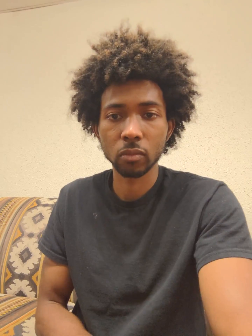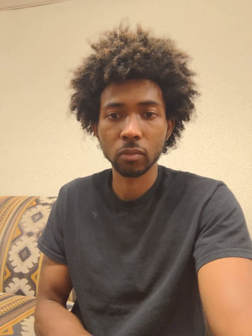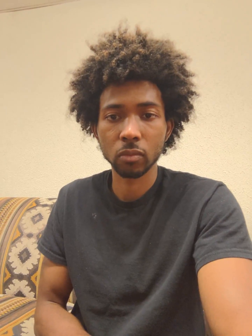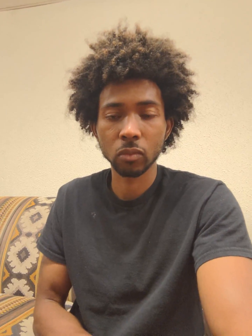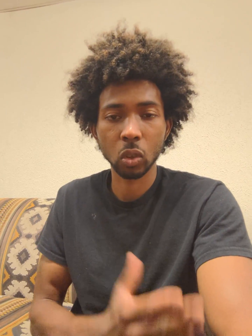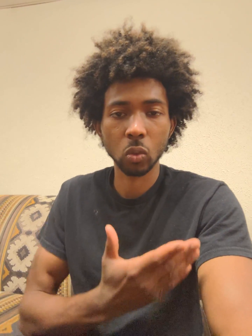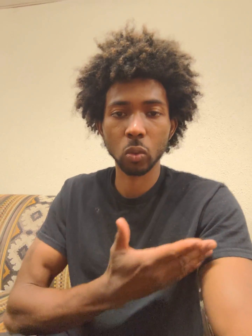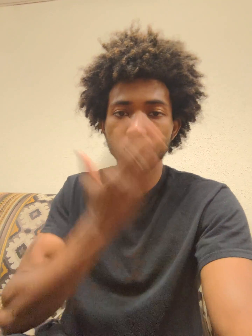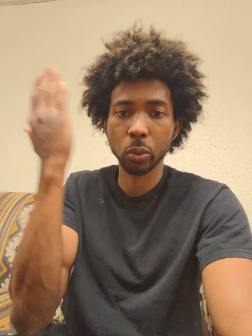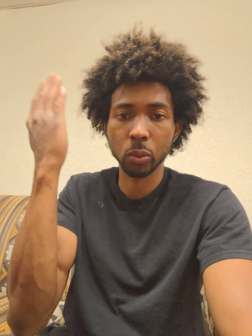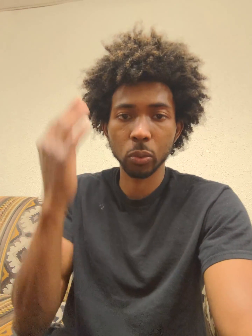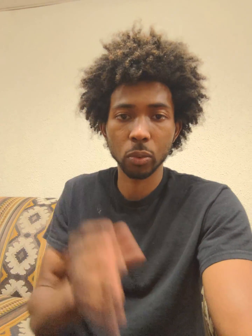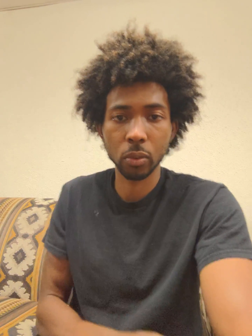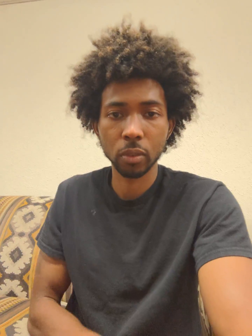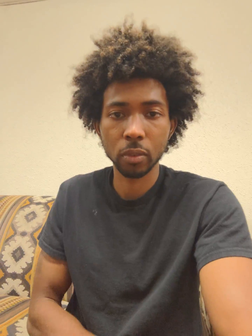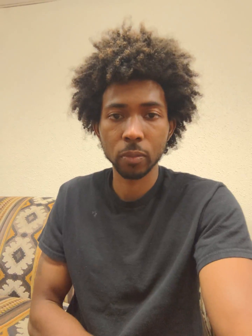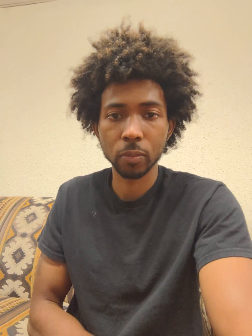all gone